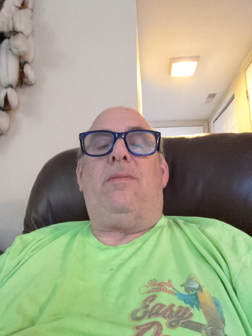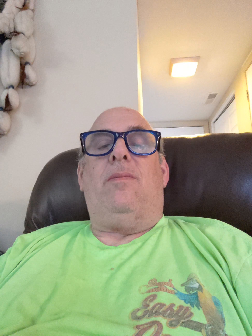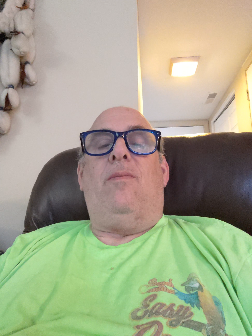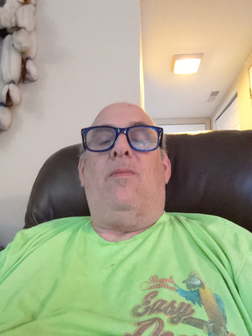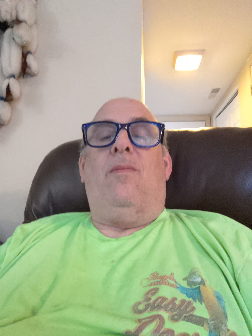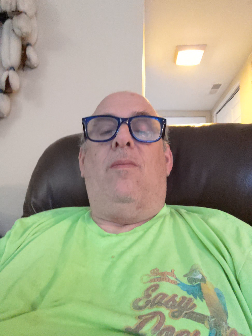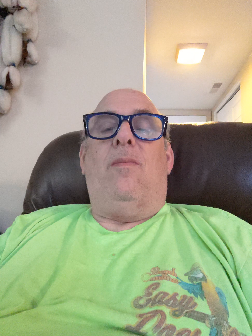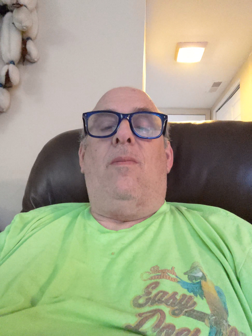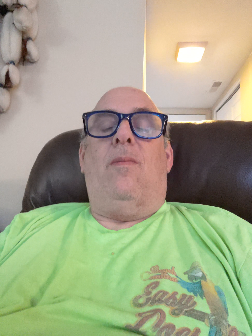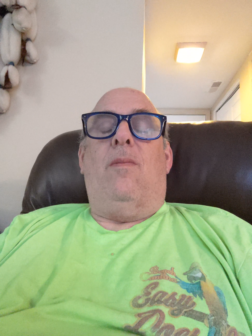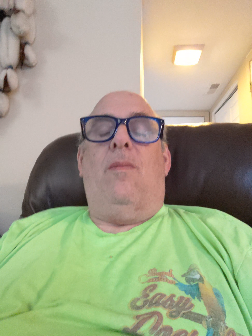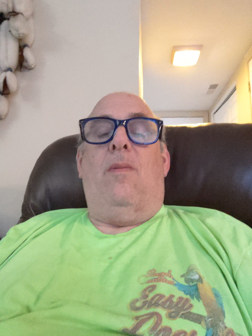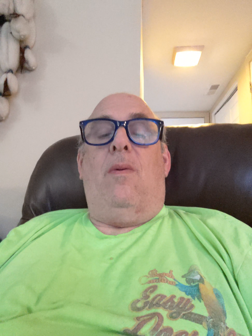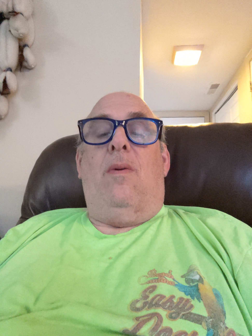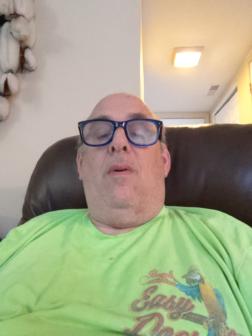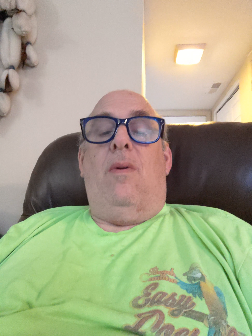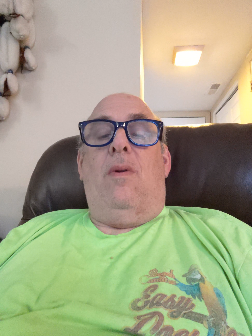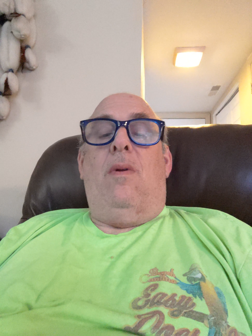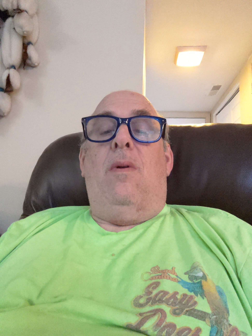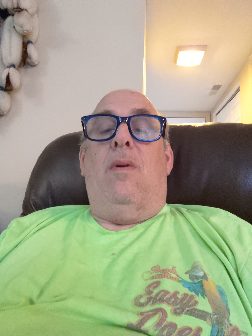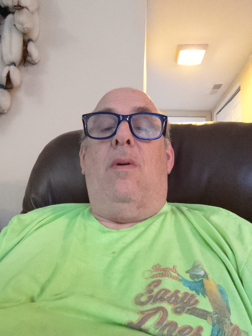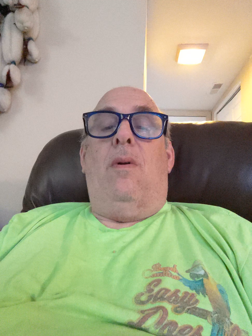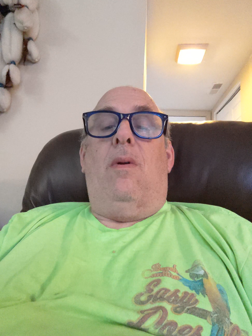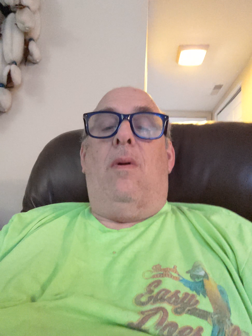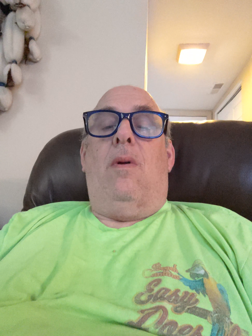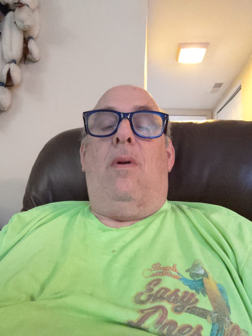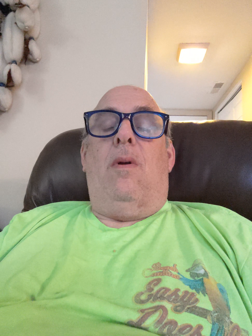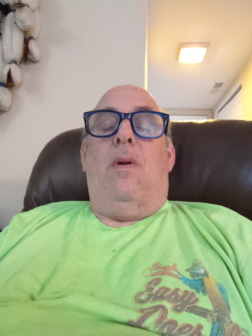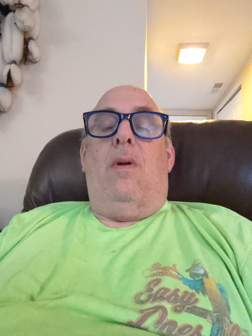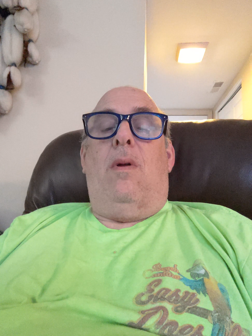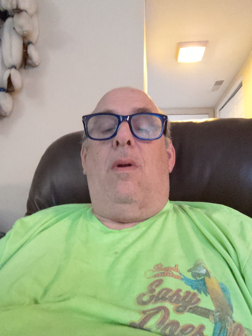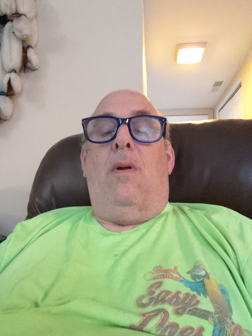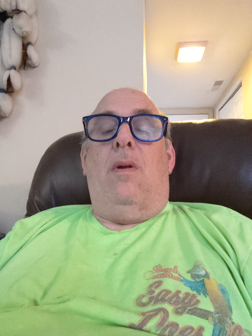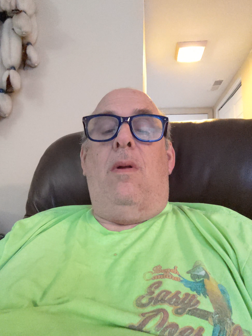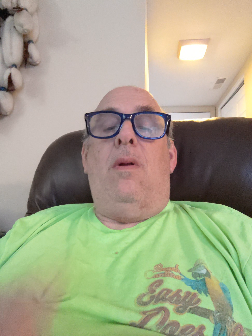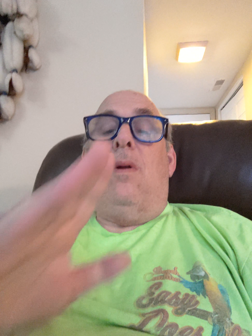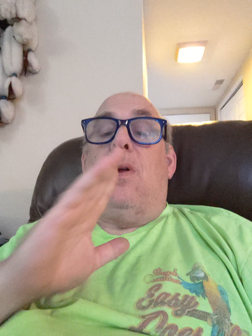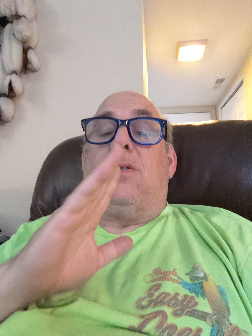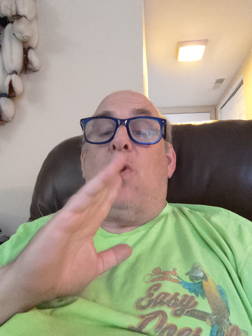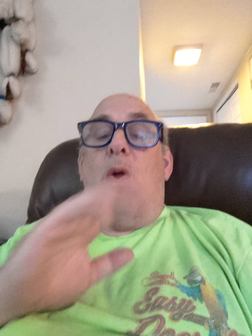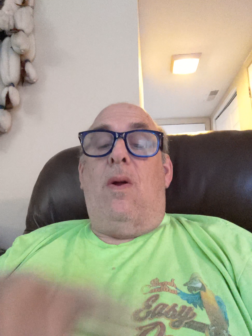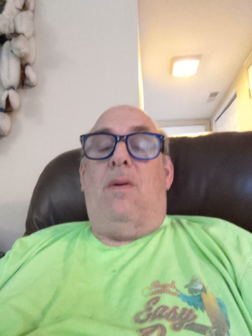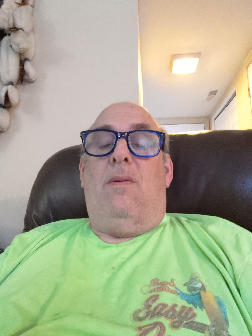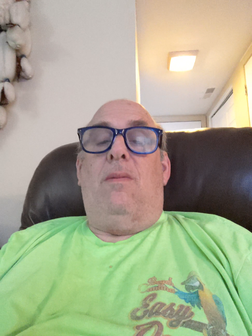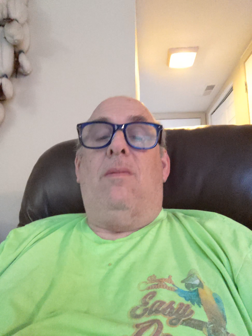talk